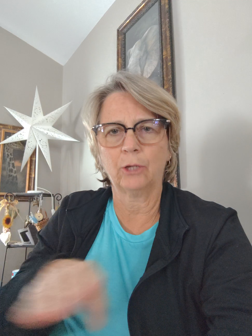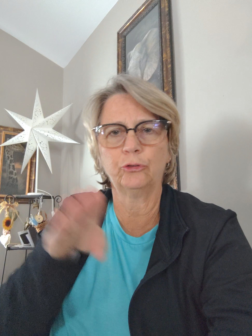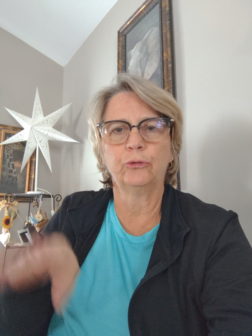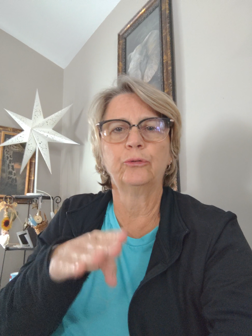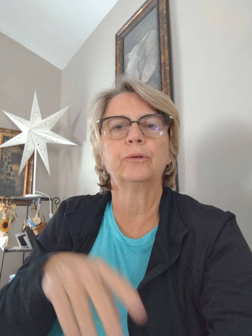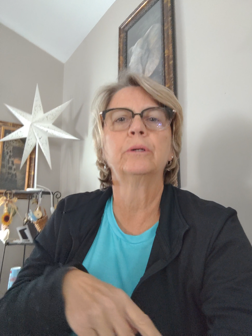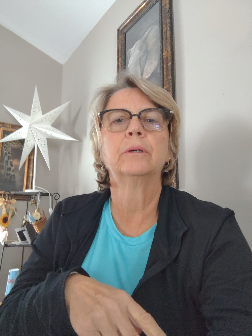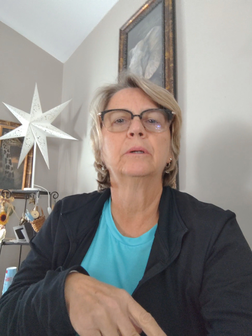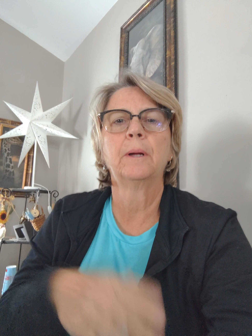dryer